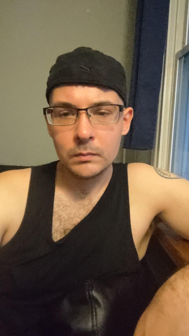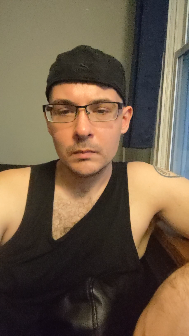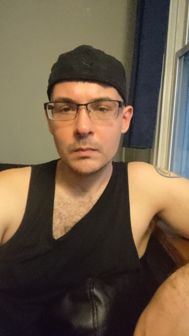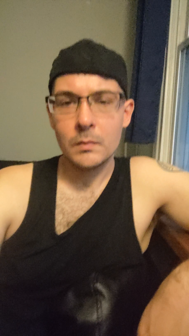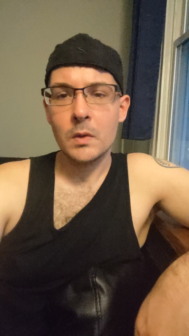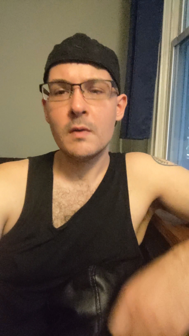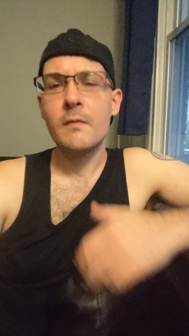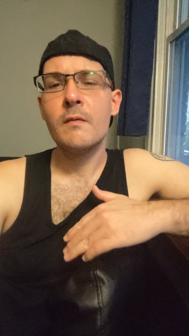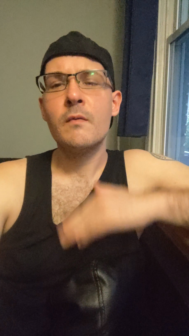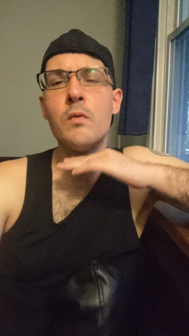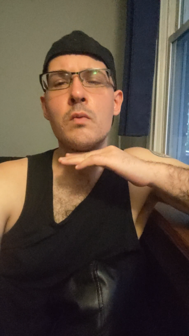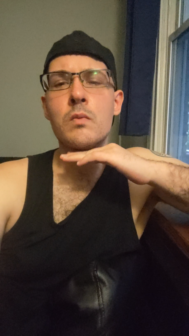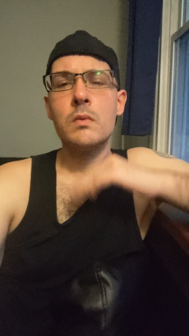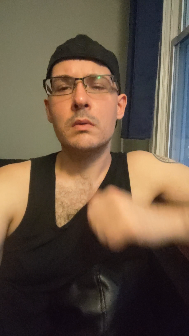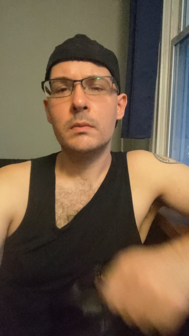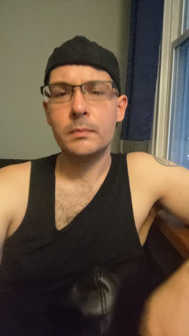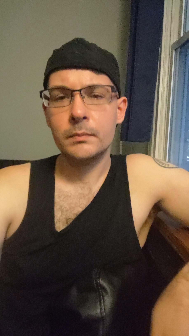full